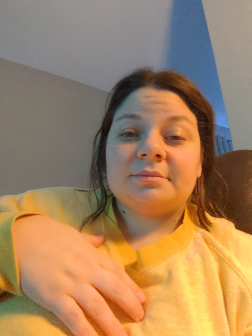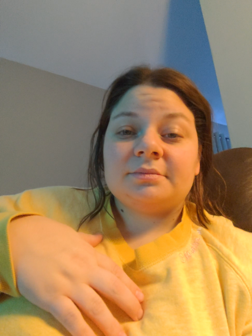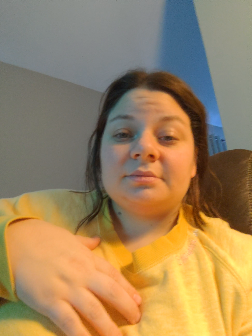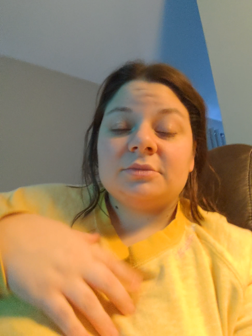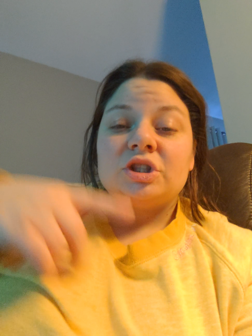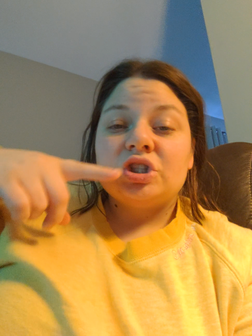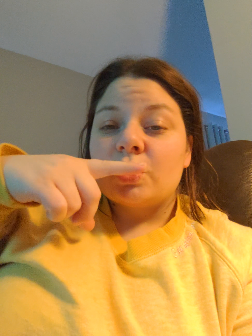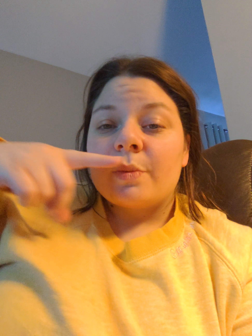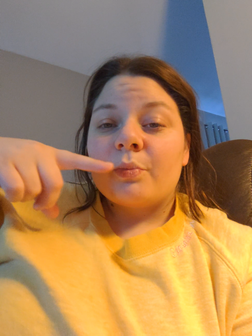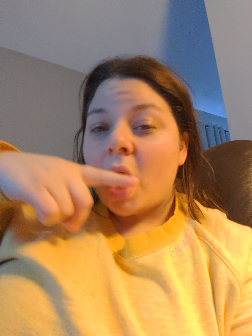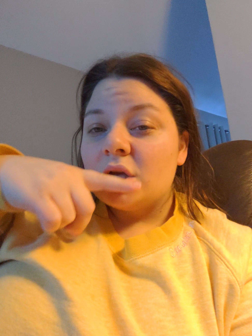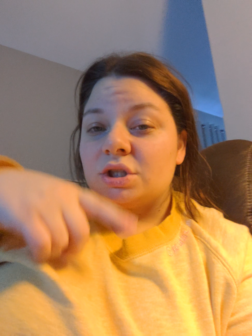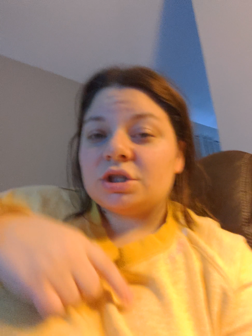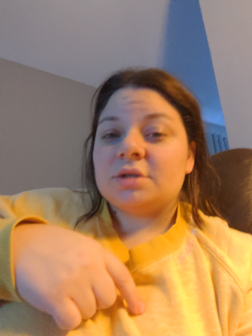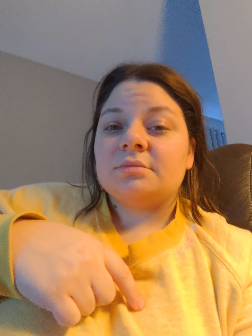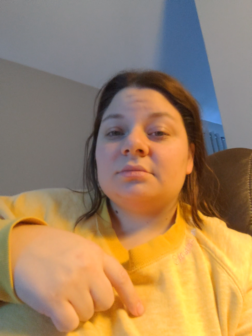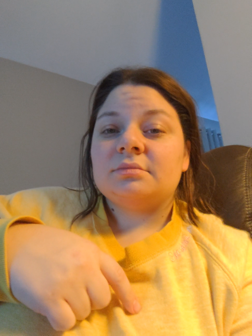toothbrush